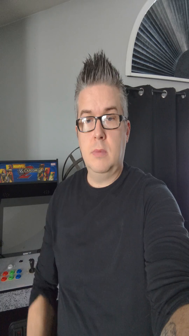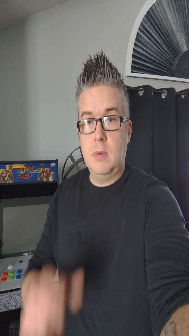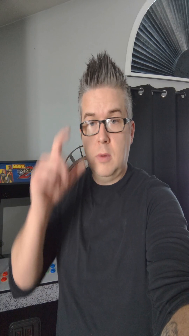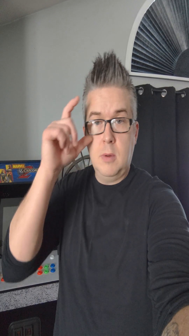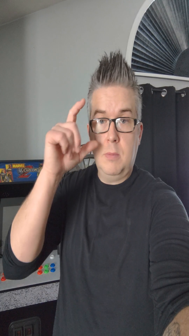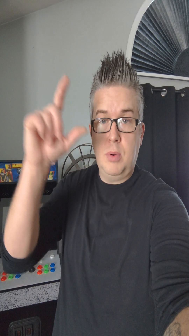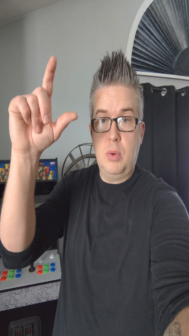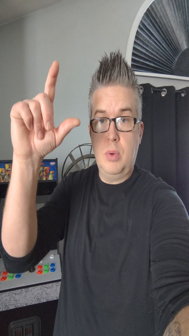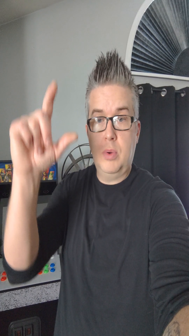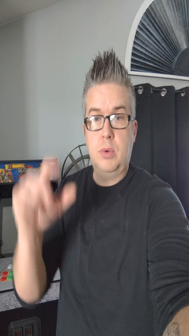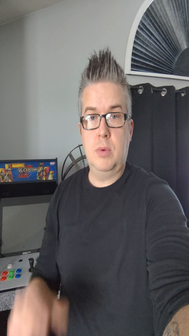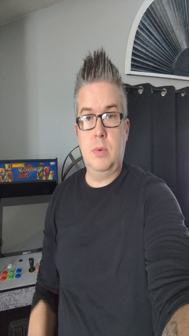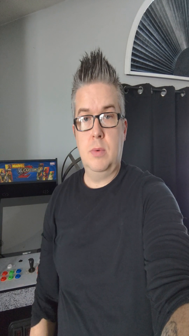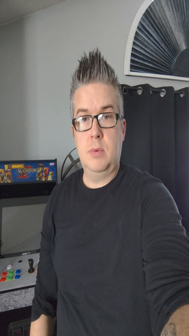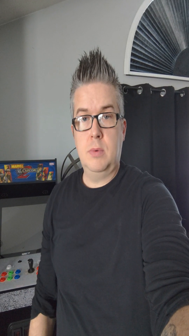moon